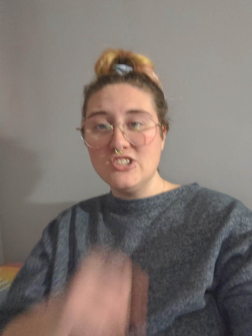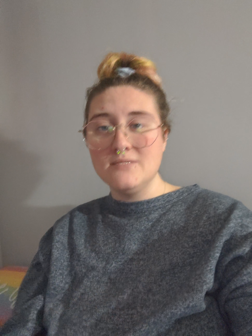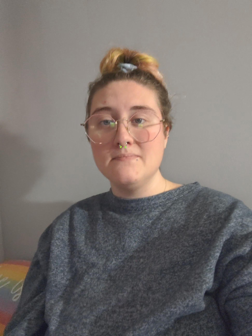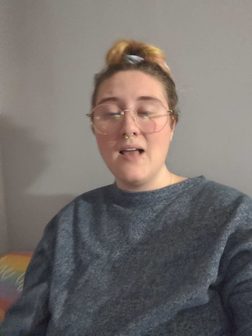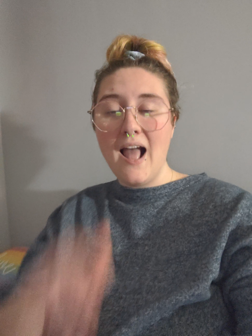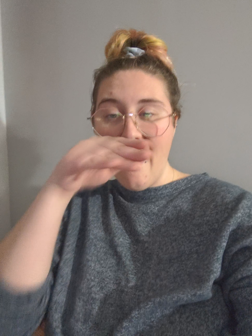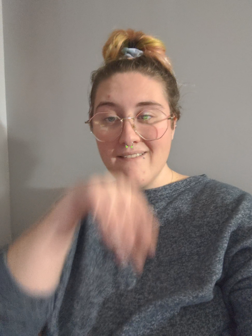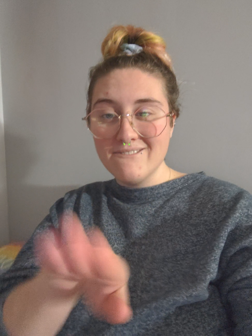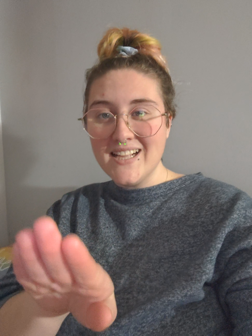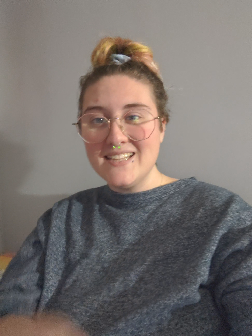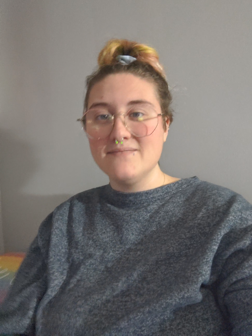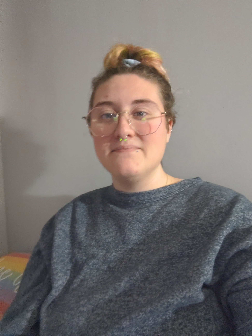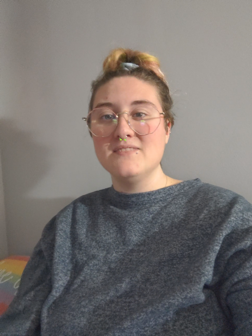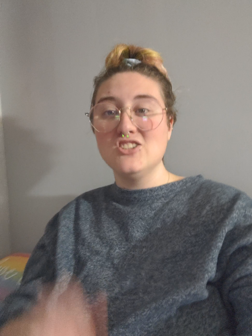elephant